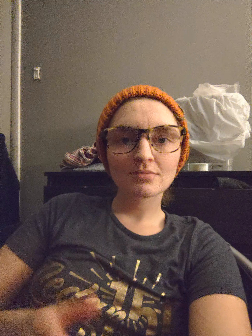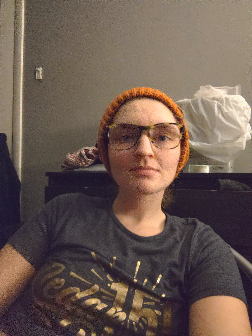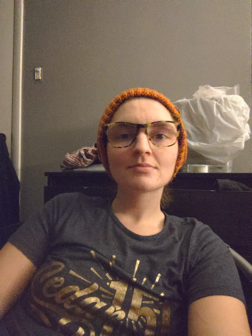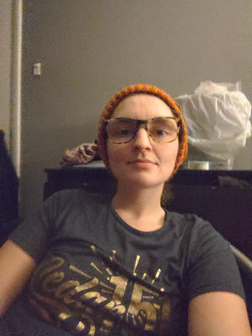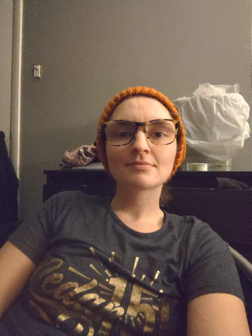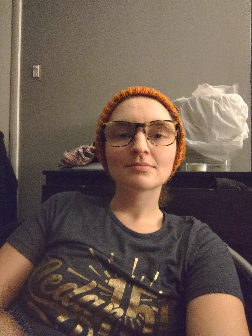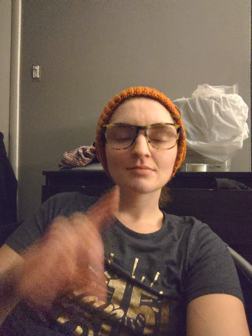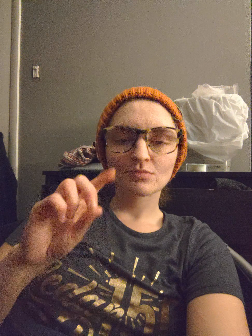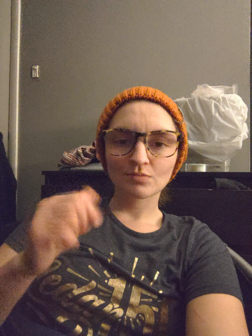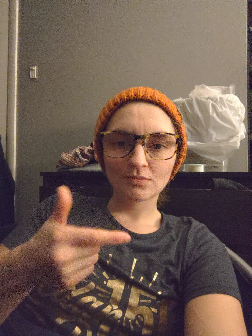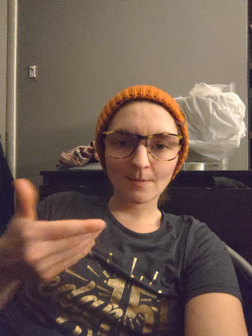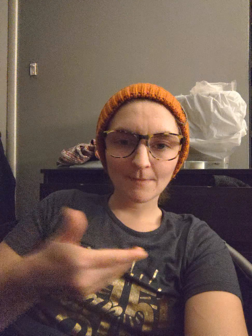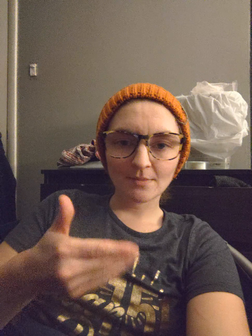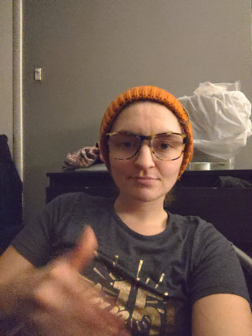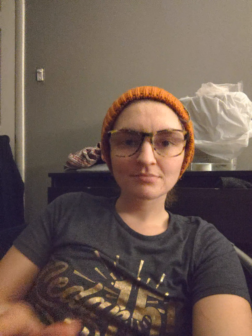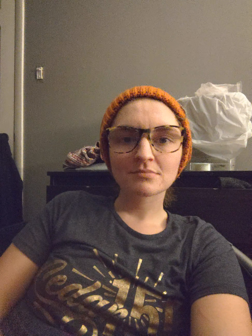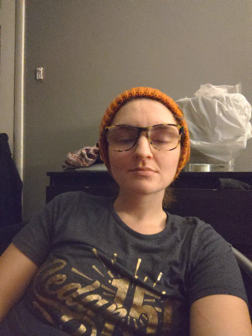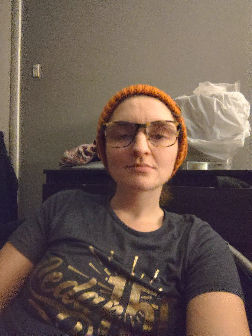puppy